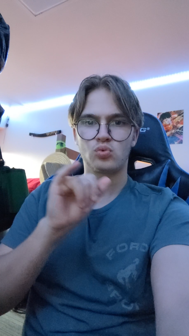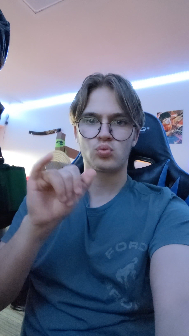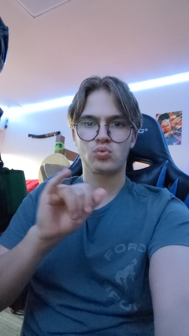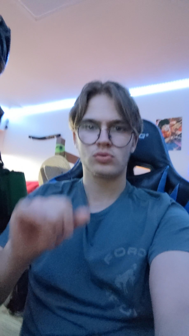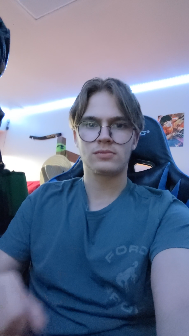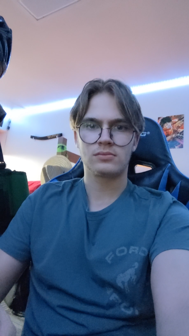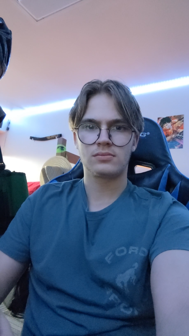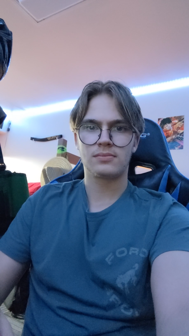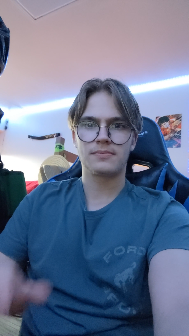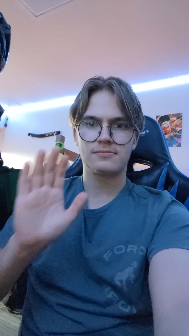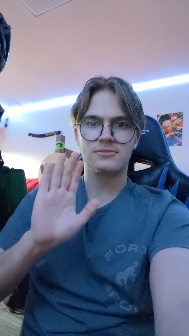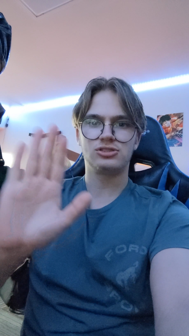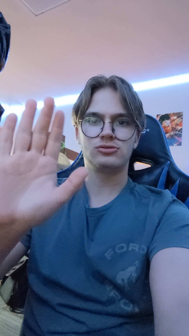push